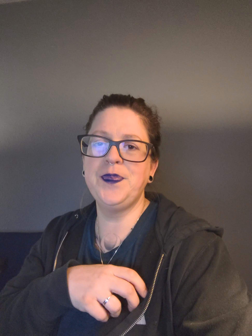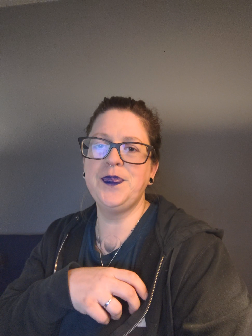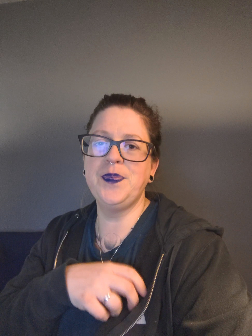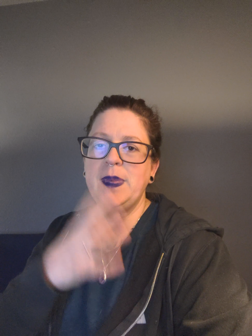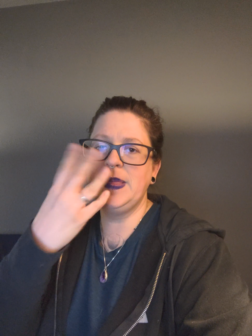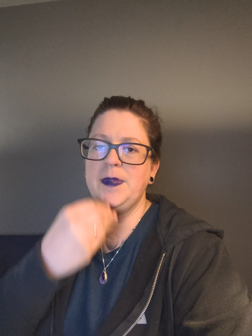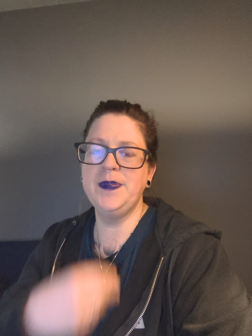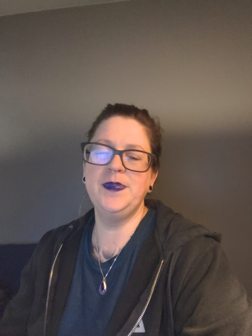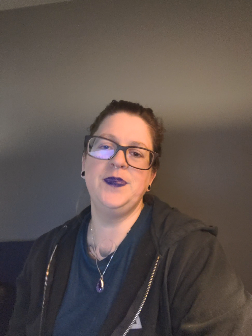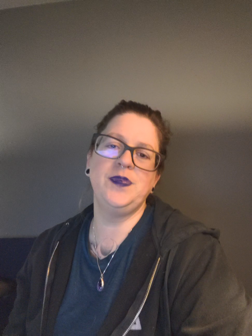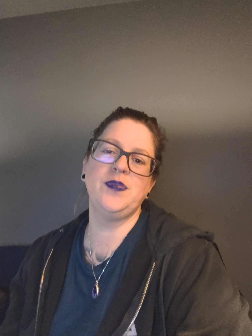sleep